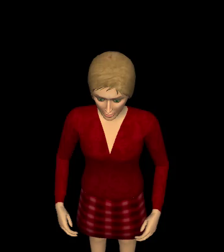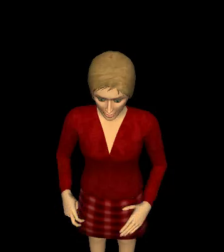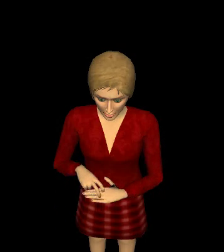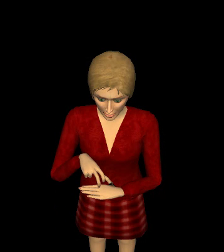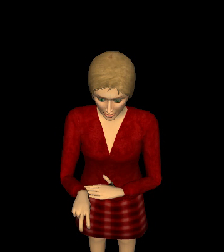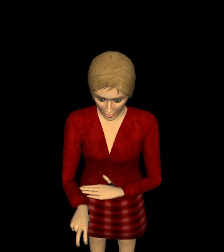يقفز